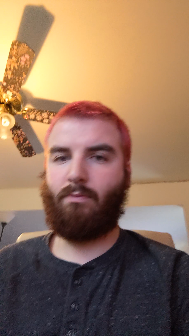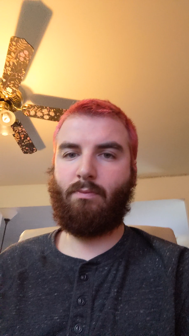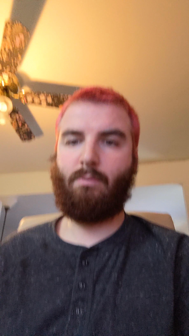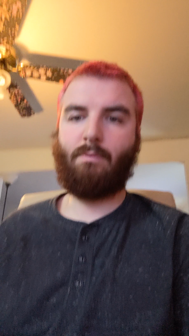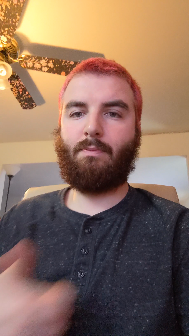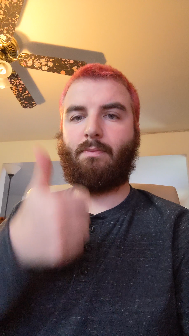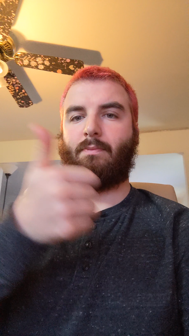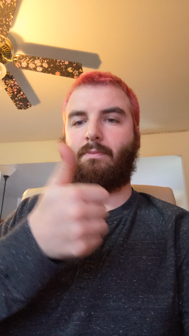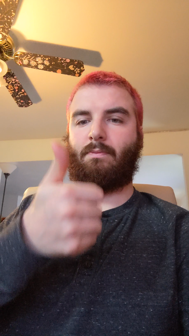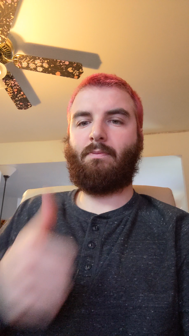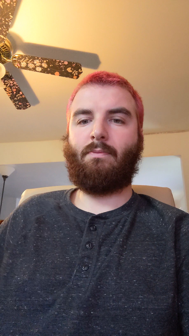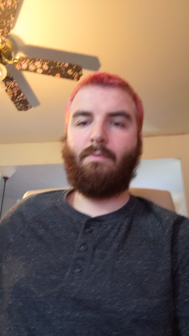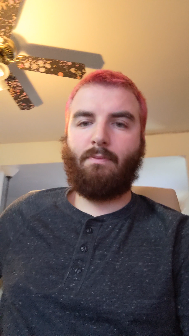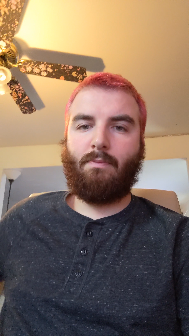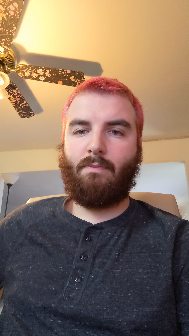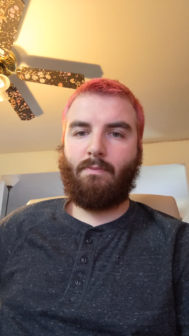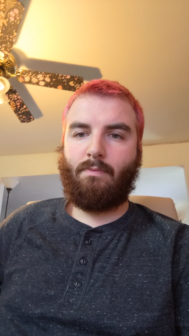game